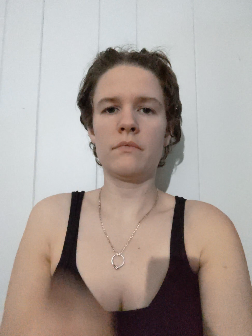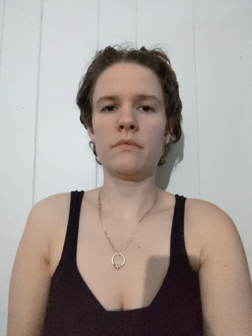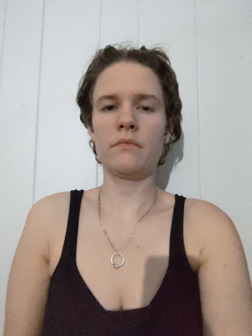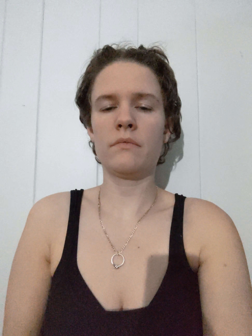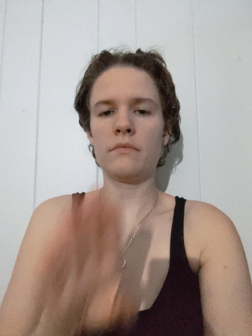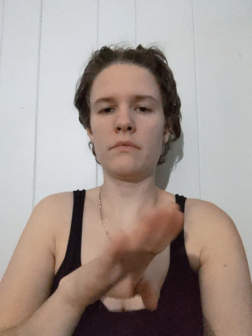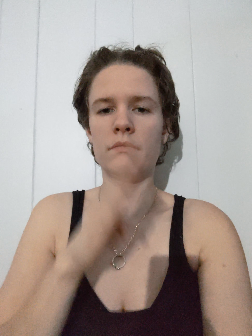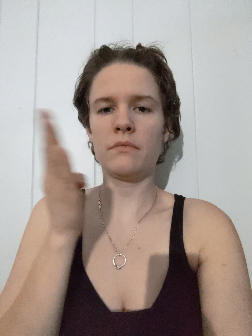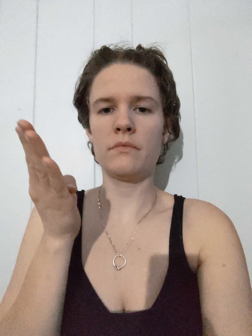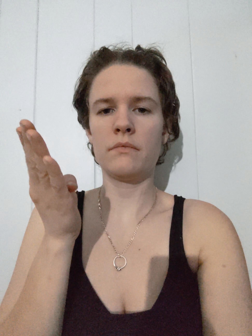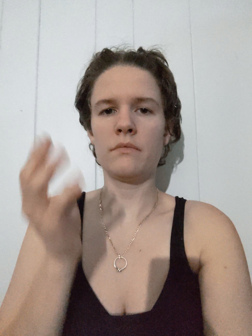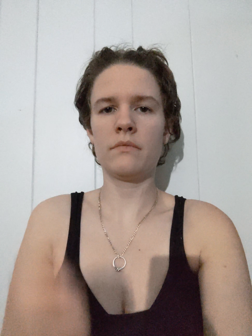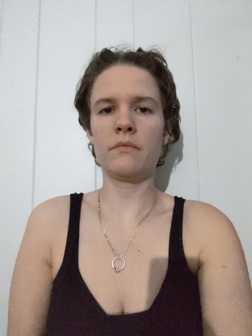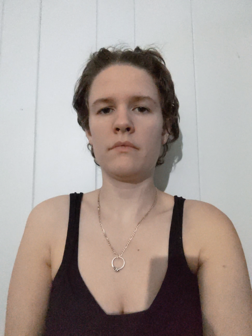open